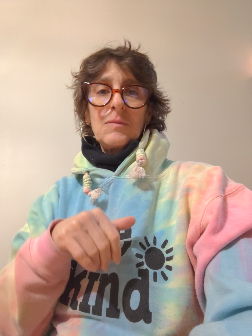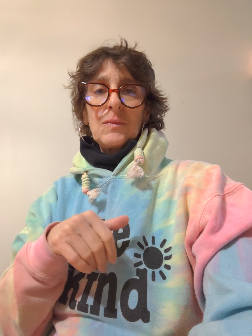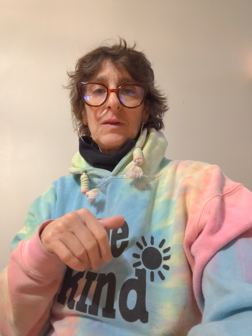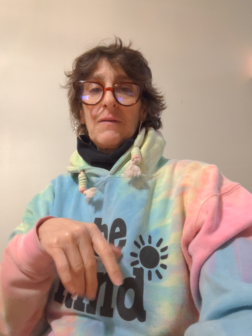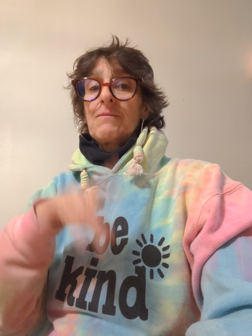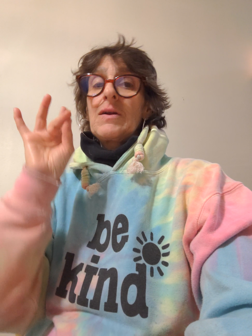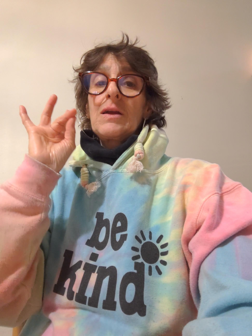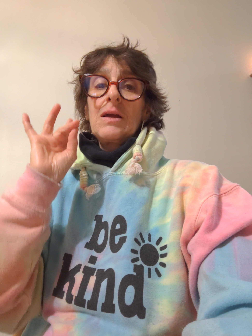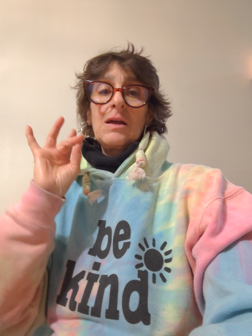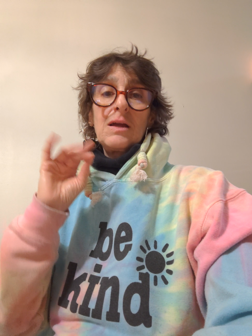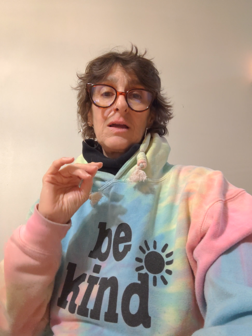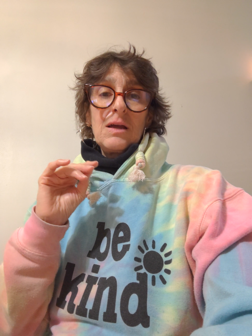find